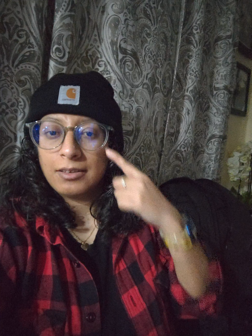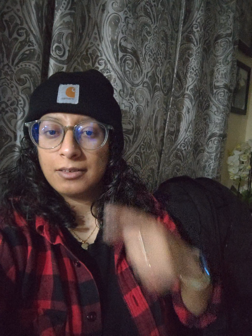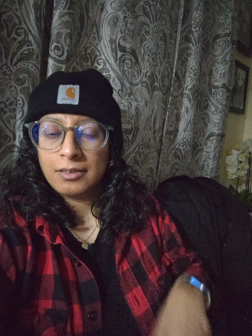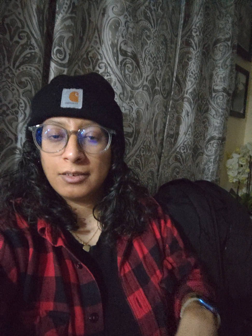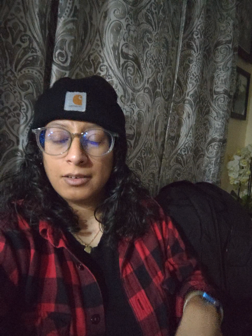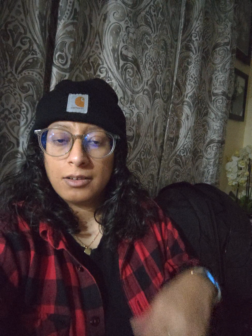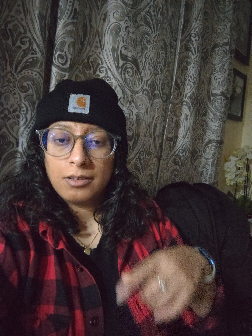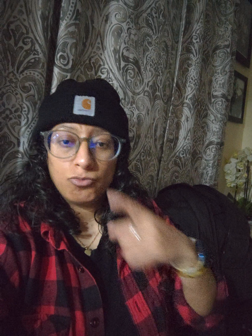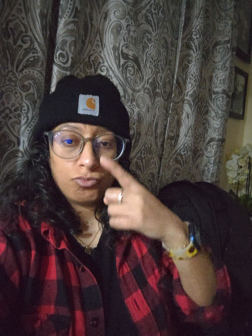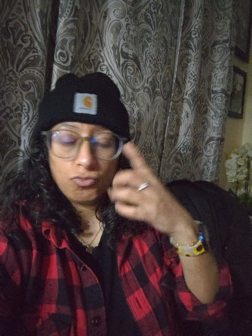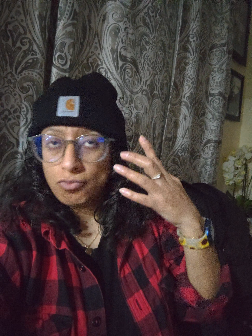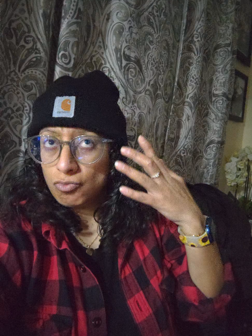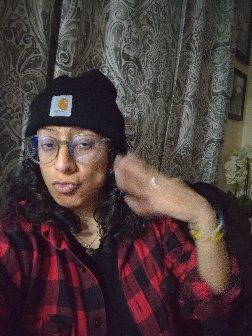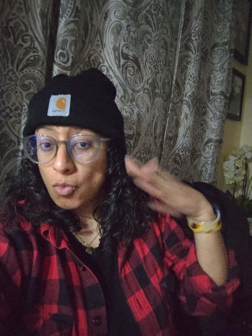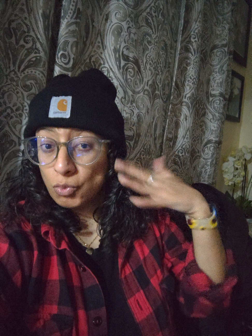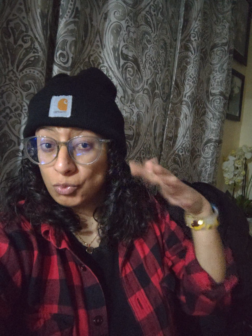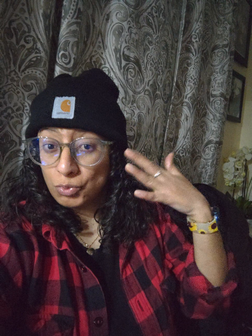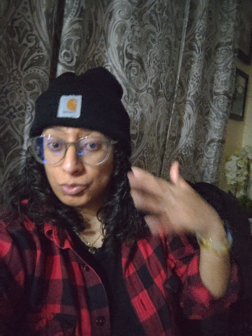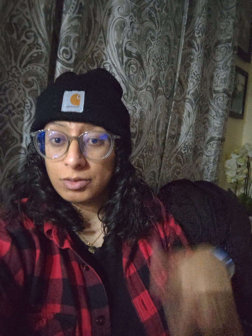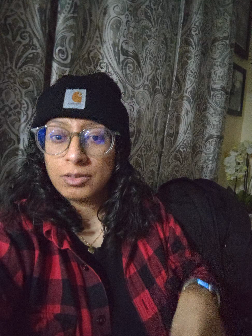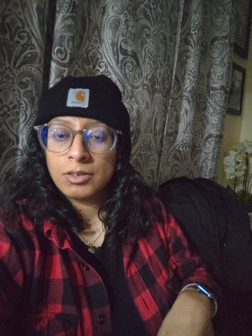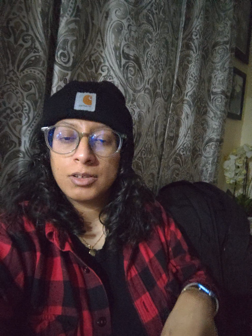noisy